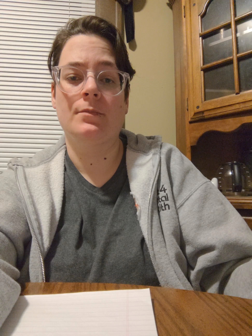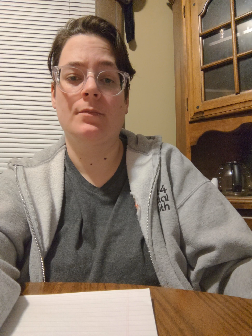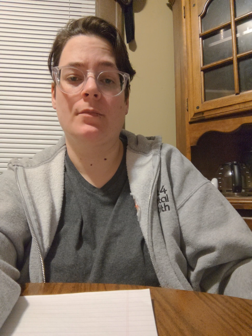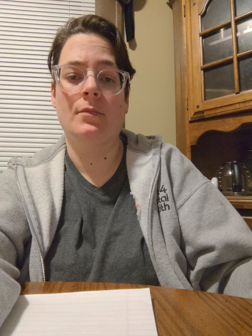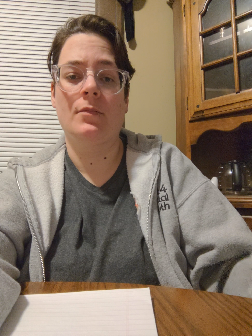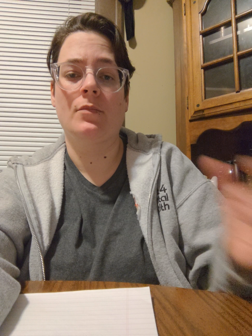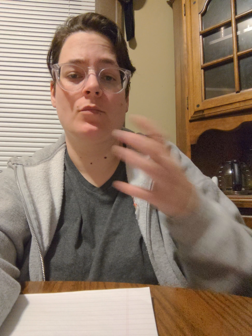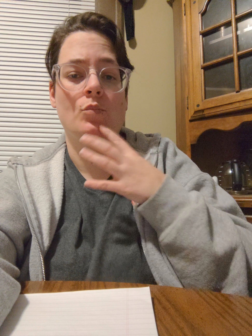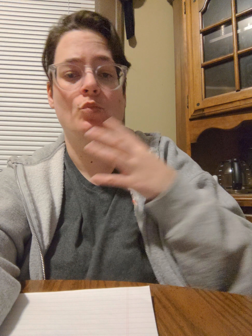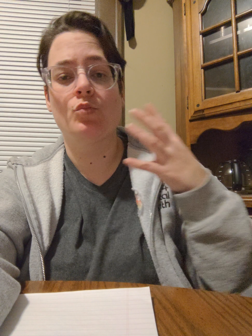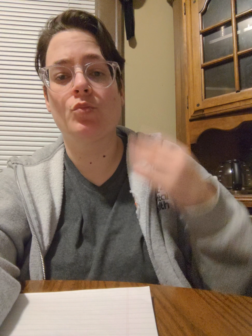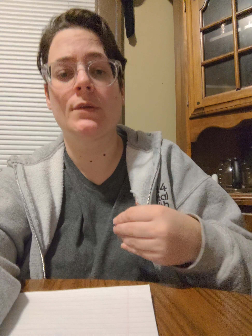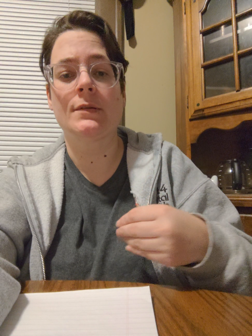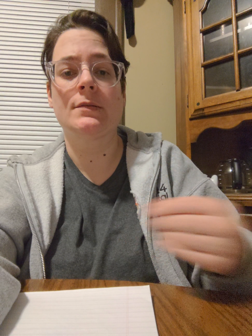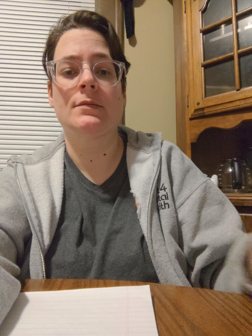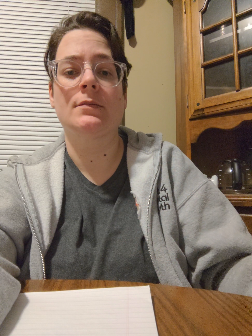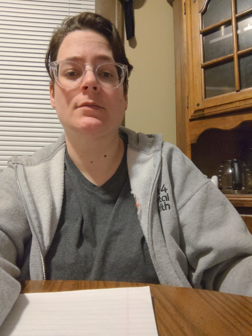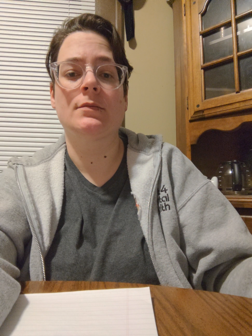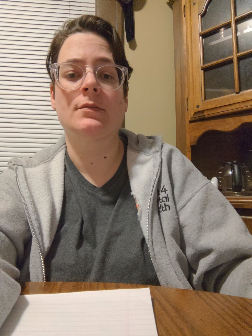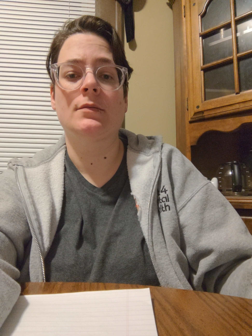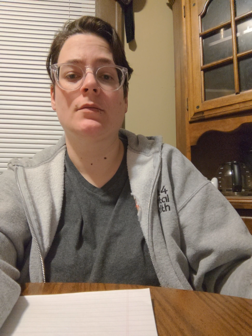wet